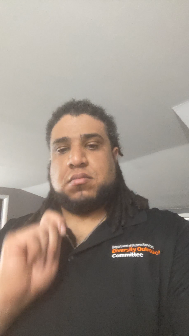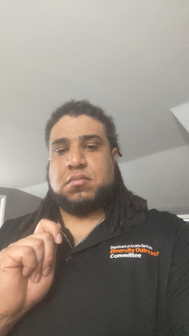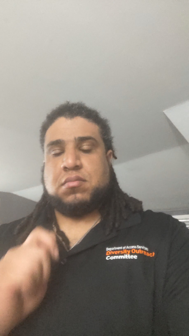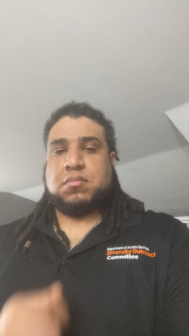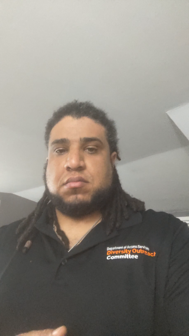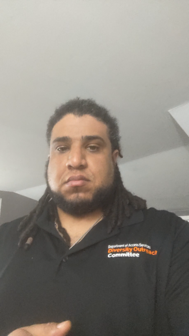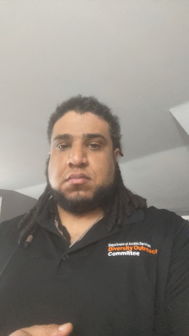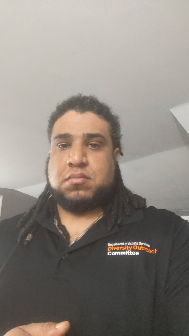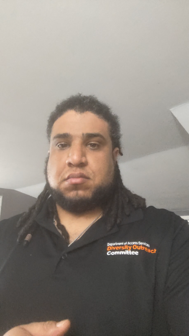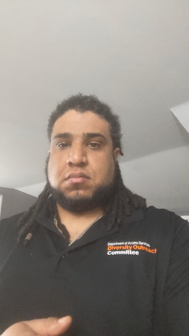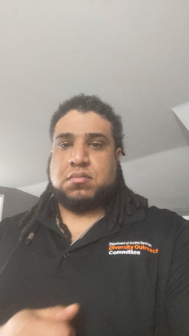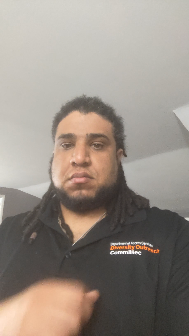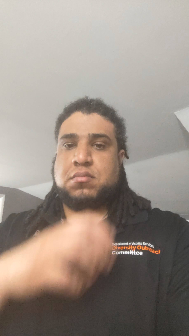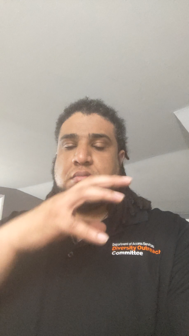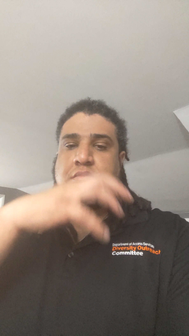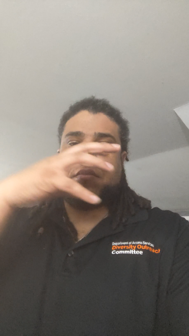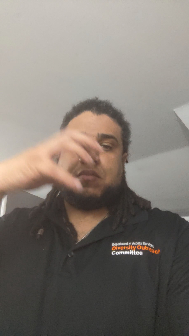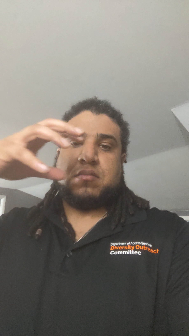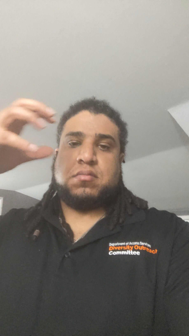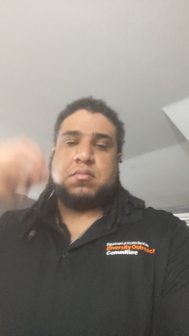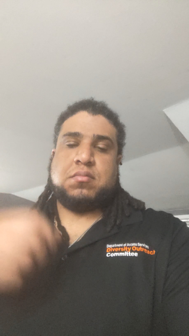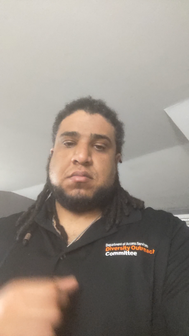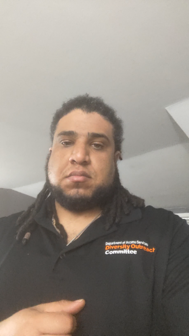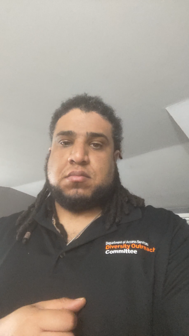bubbles